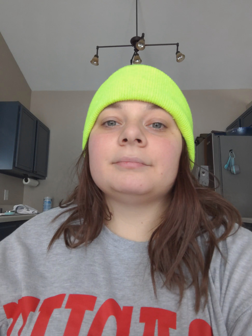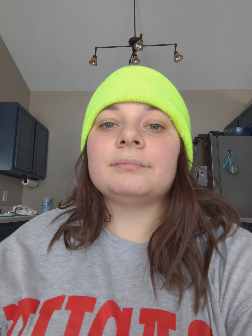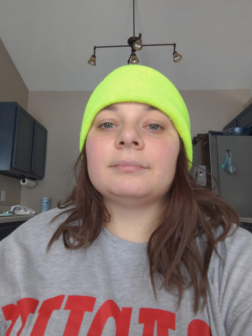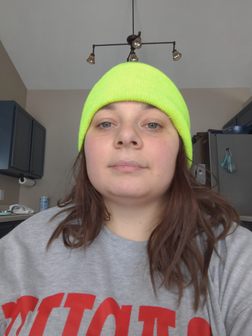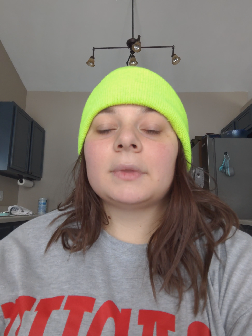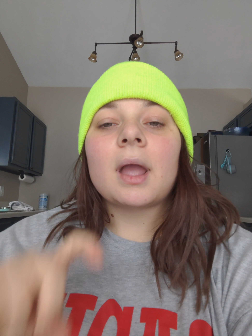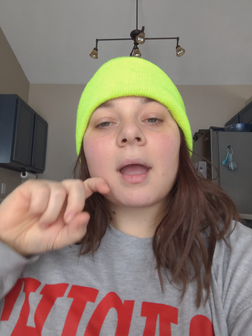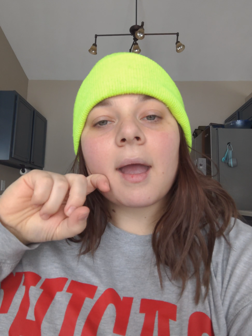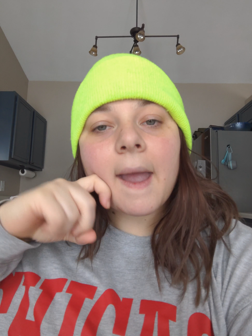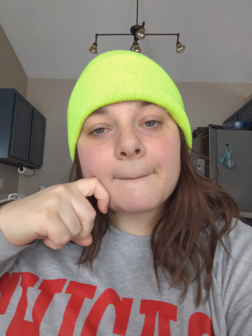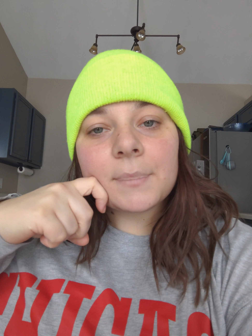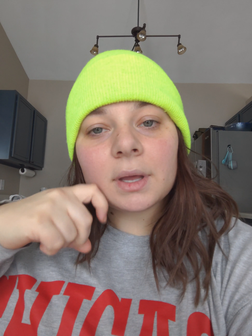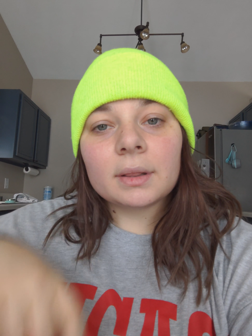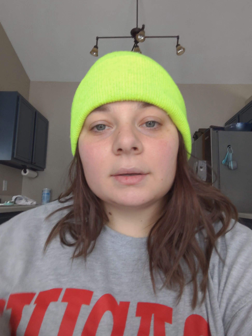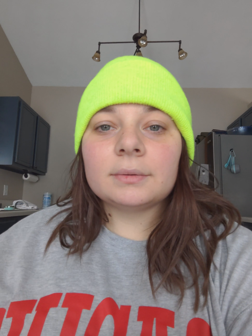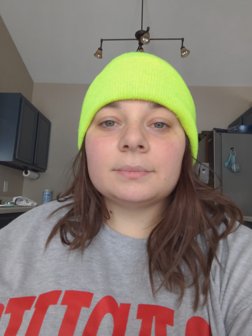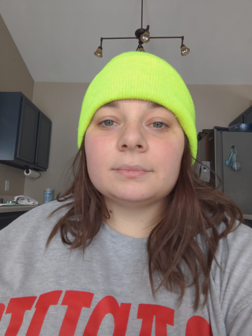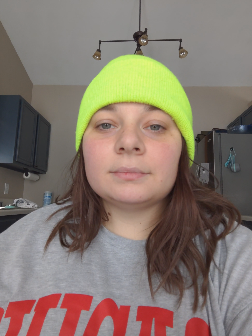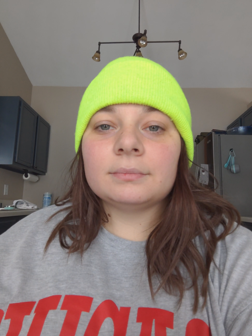apple